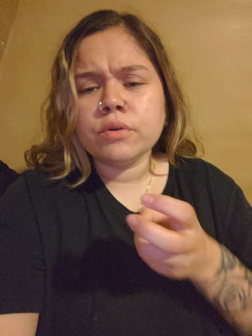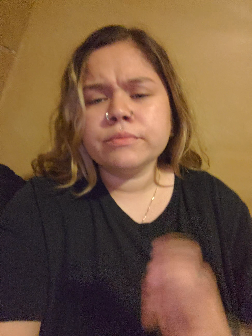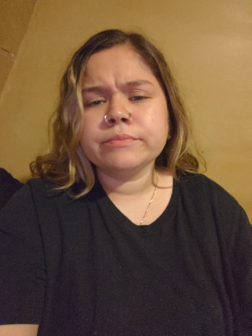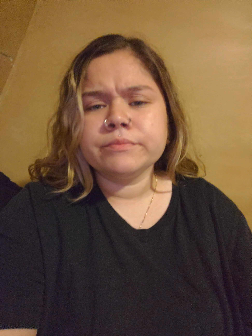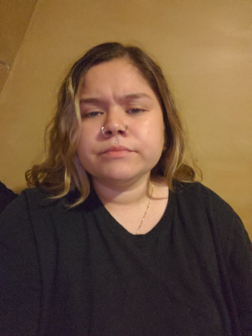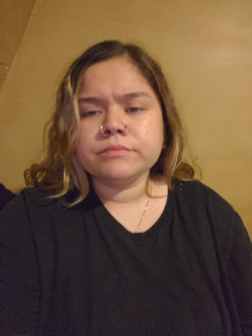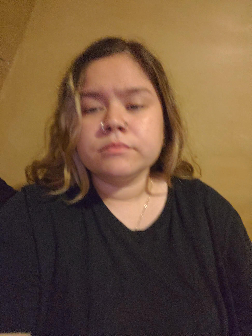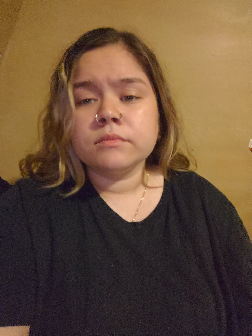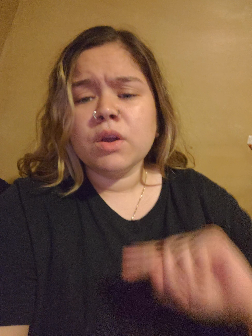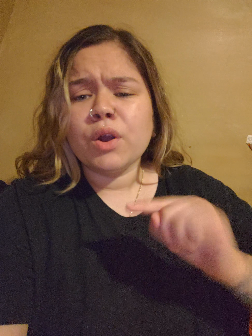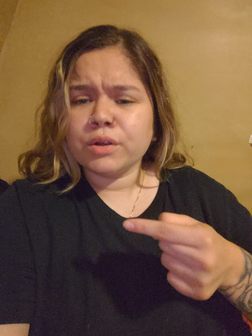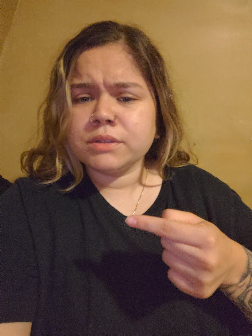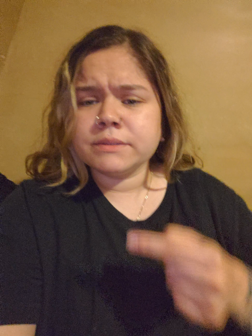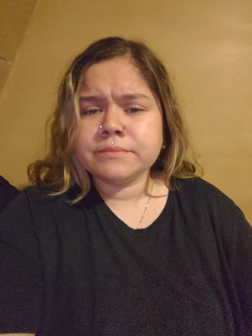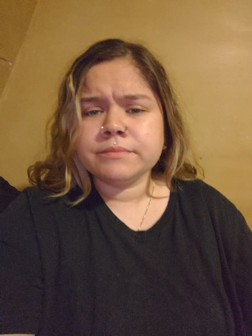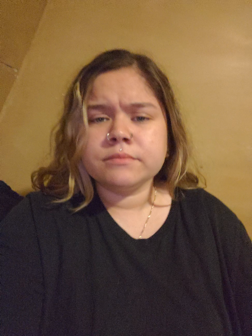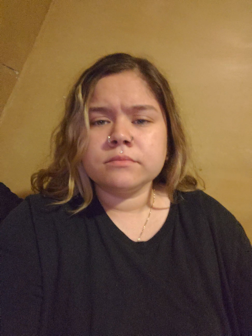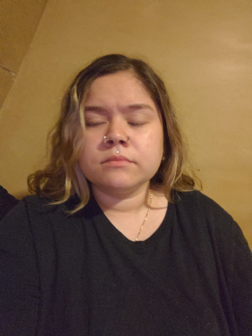hurt